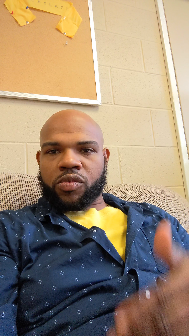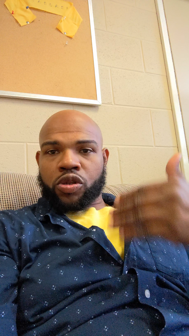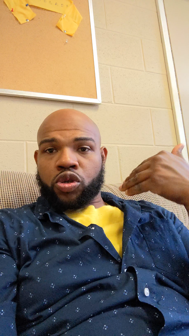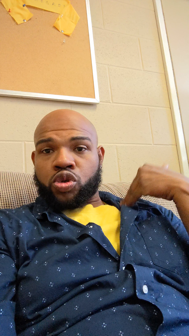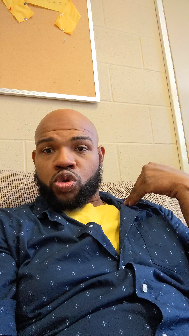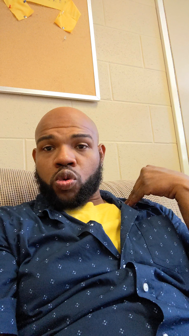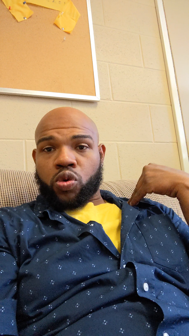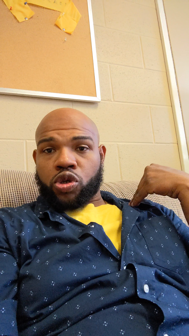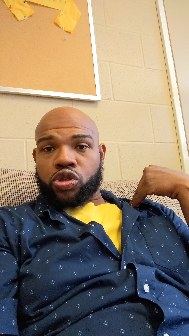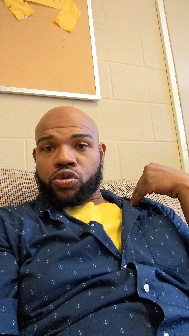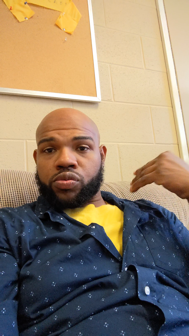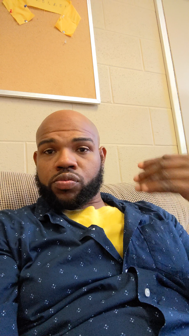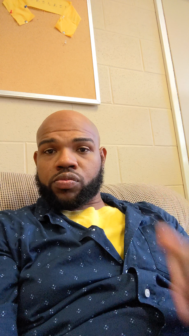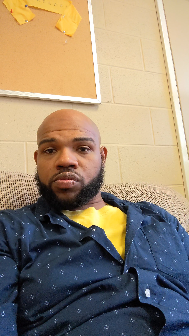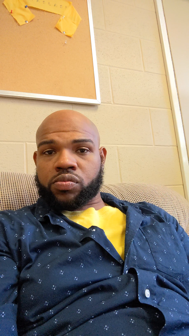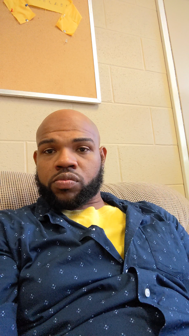shoulder